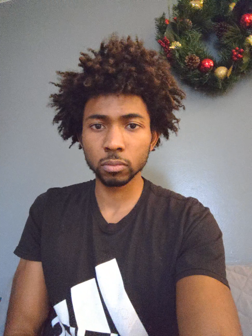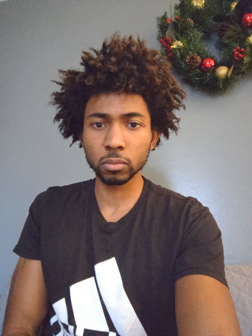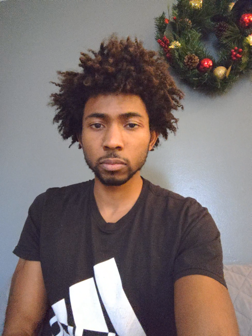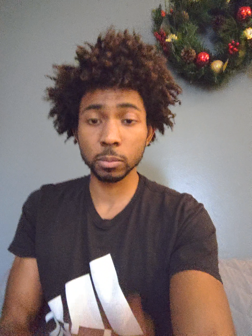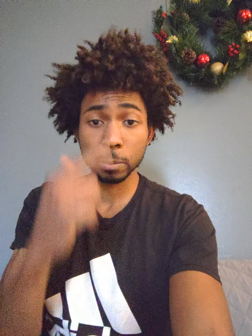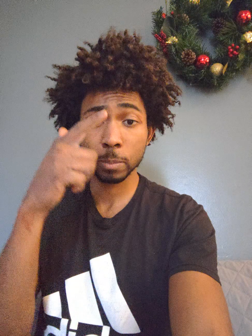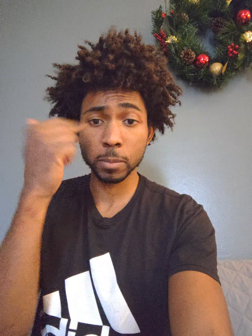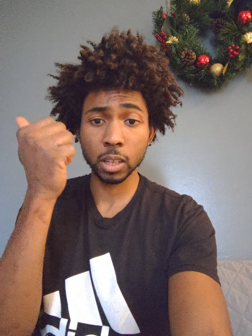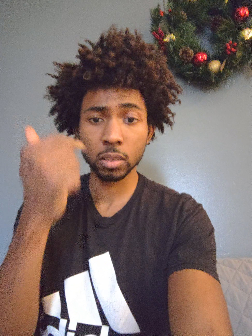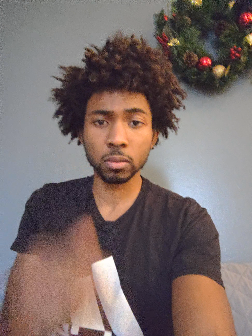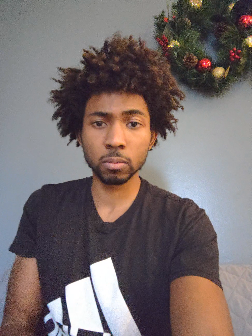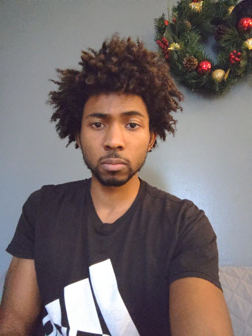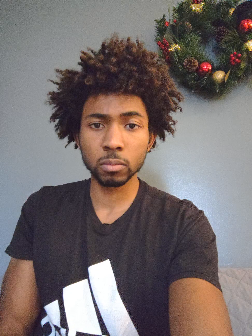because